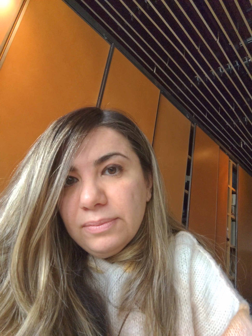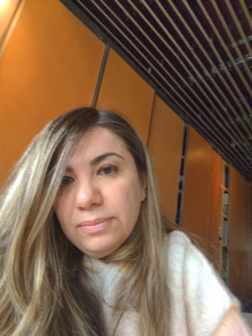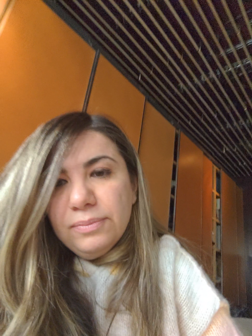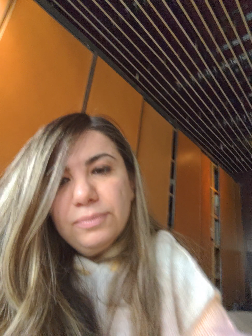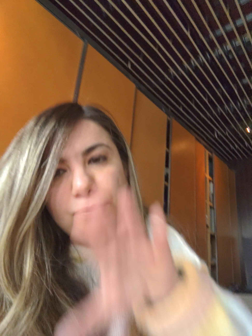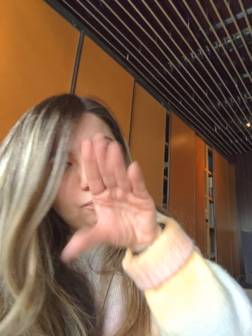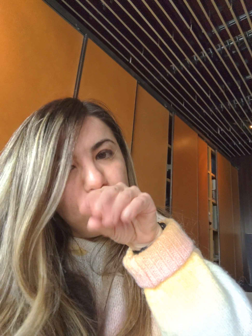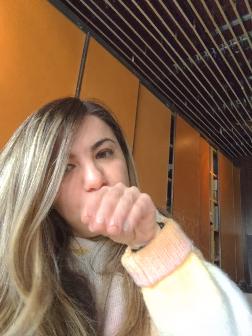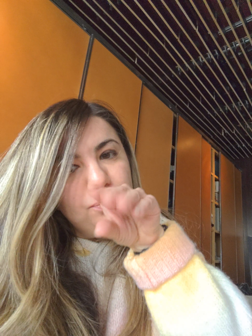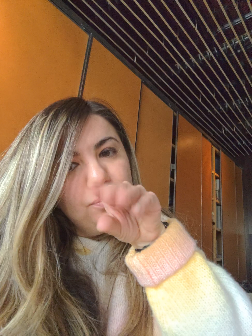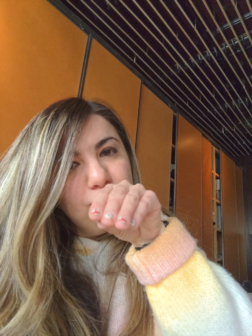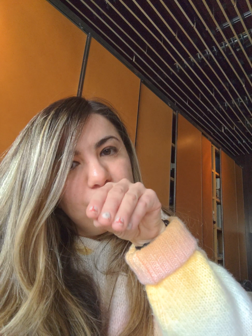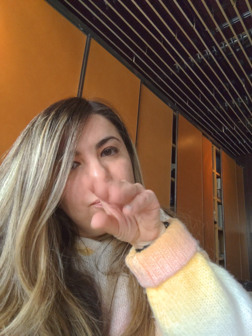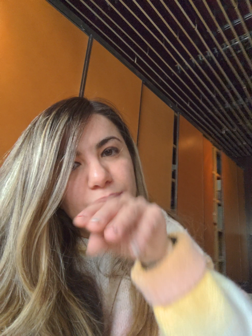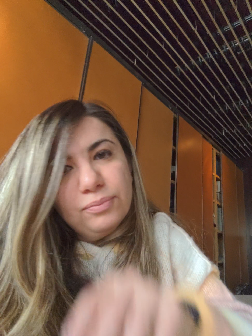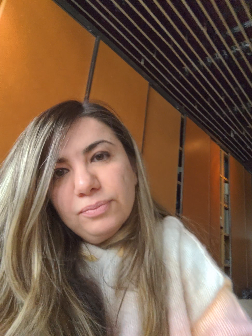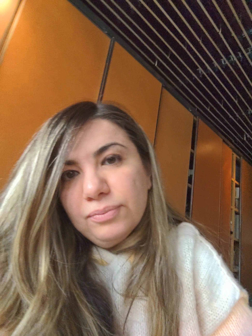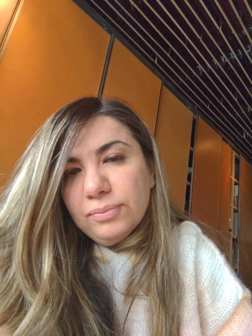duck